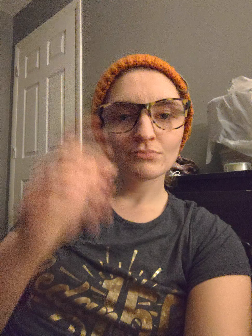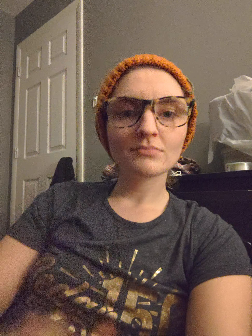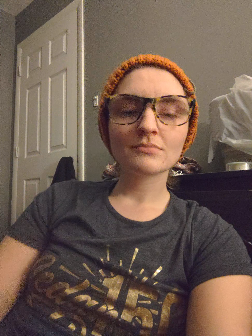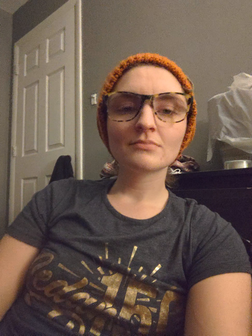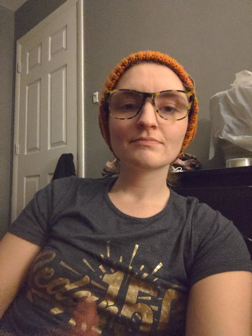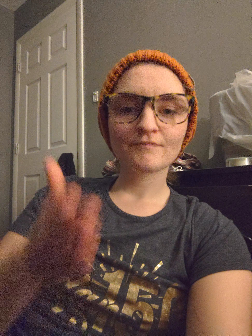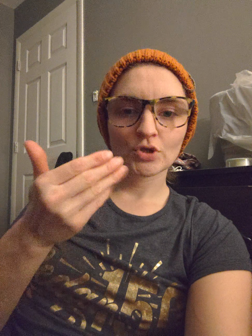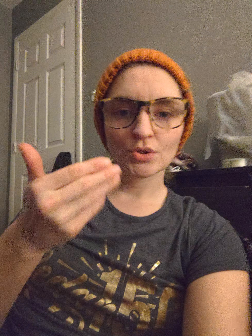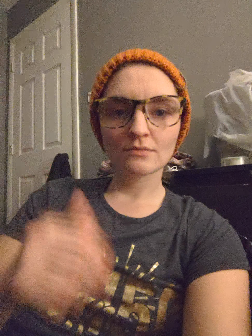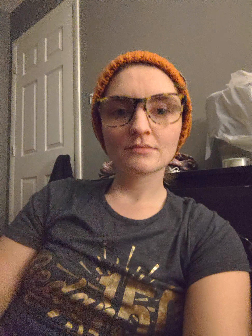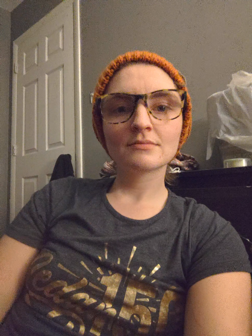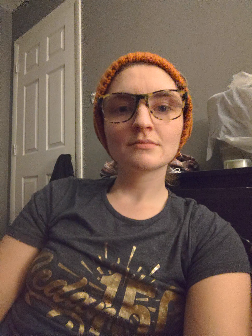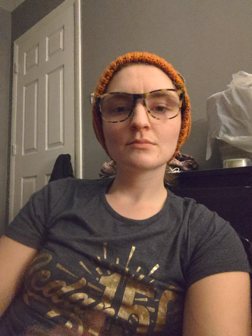flag